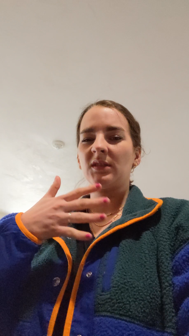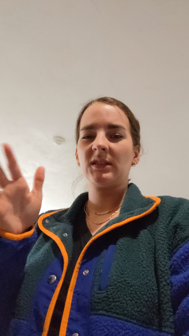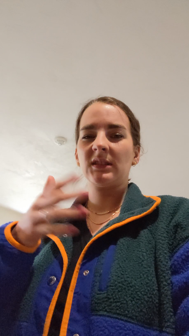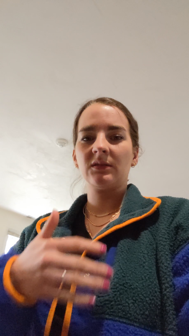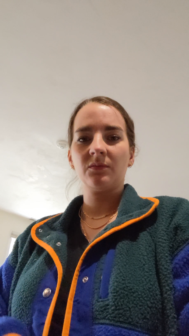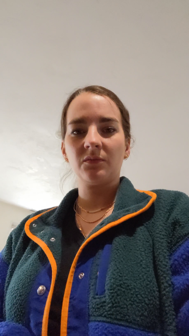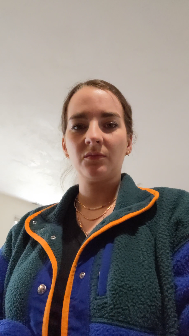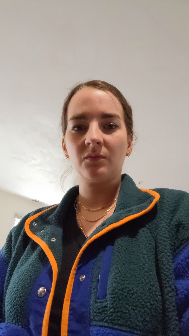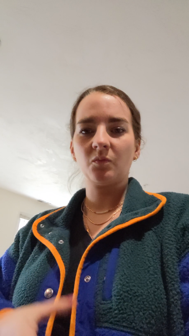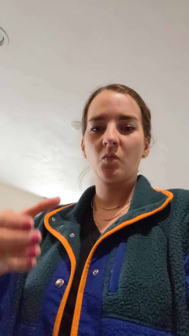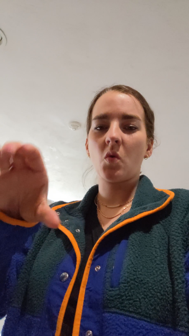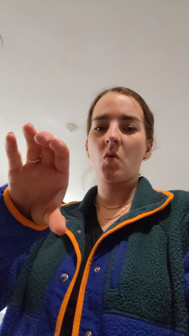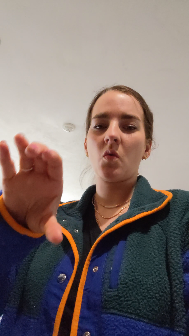pour